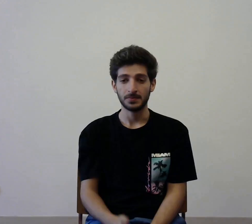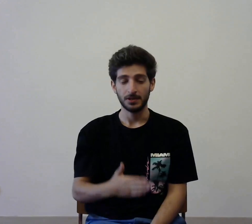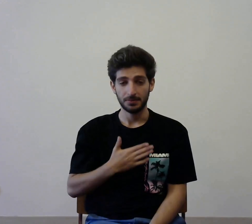mən